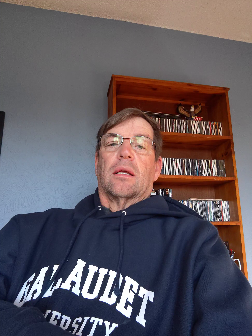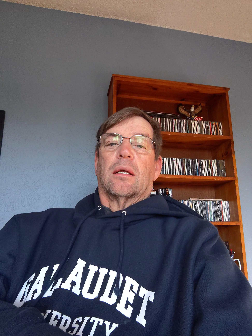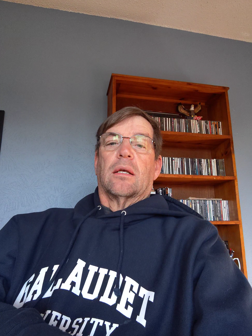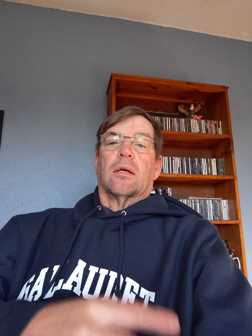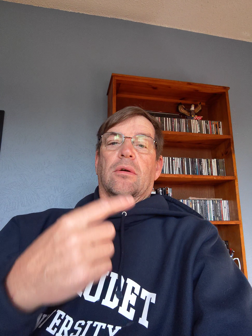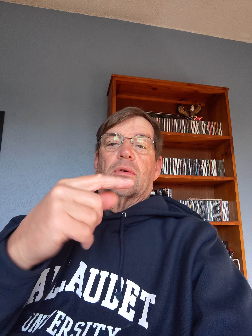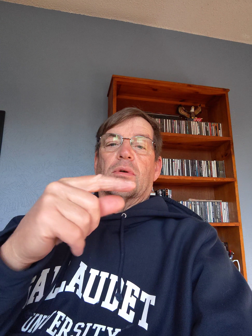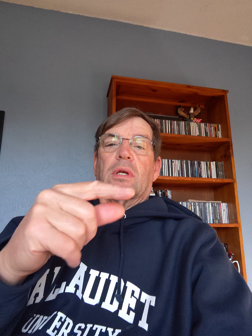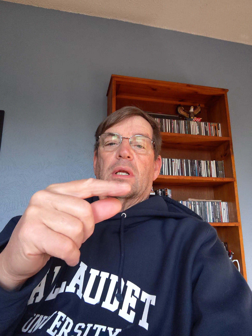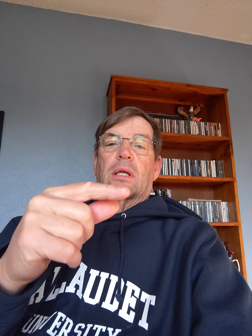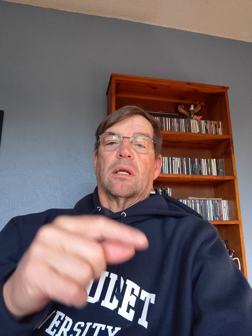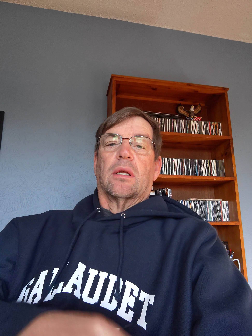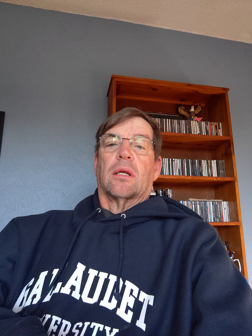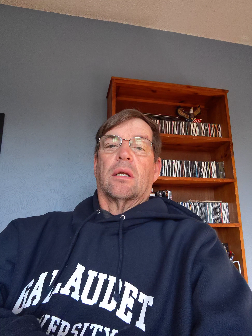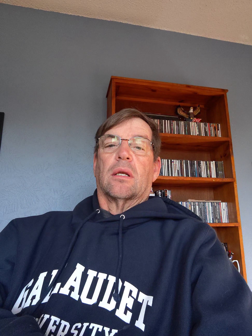green